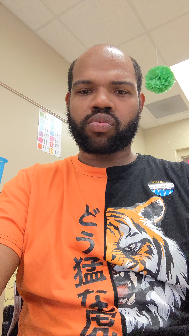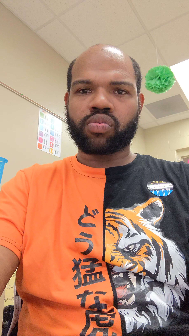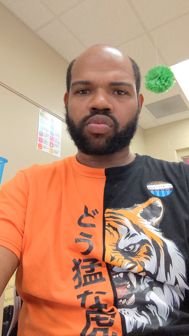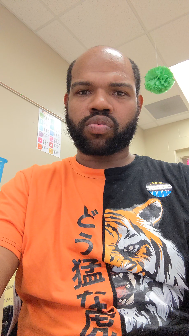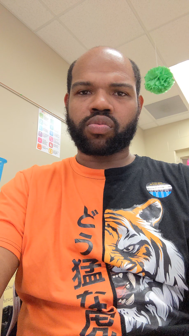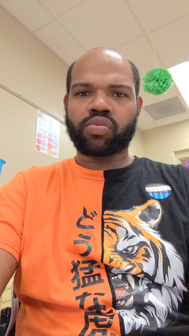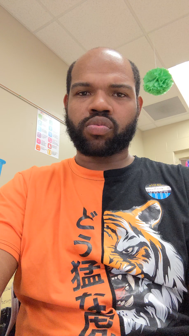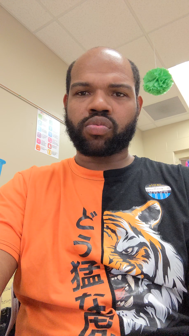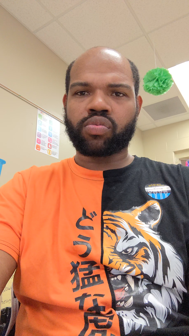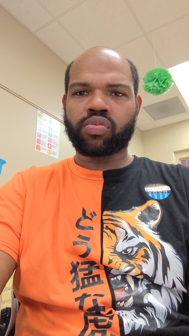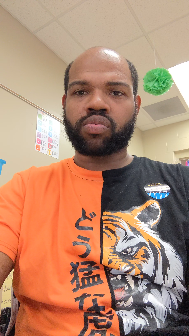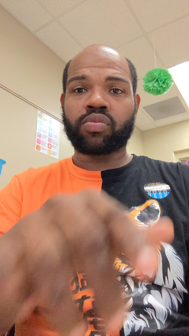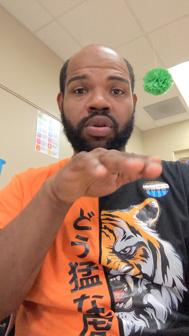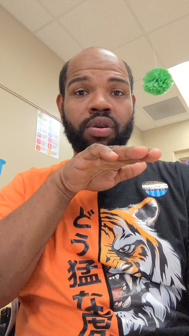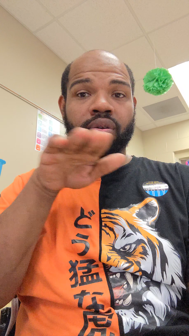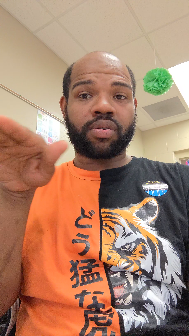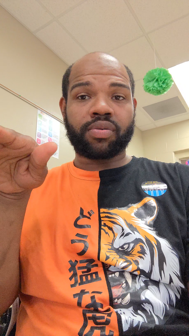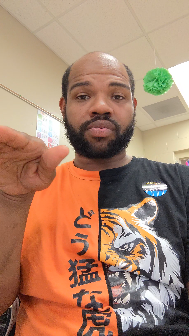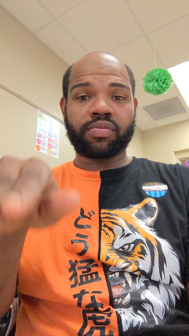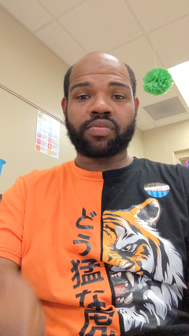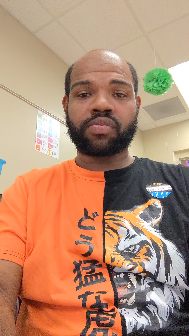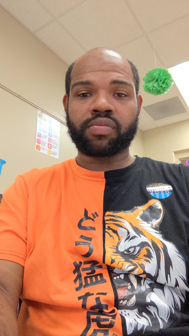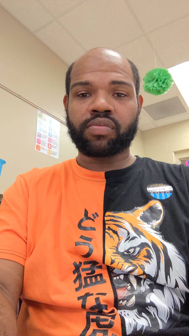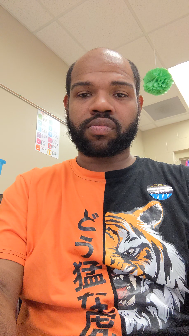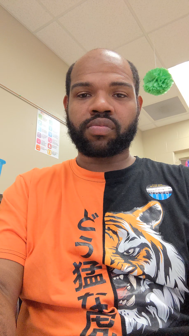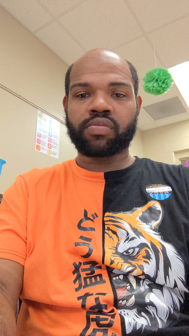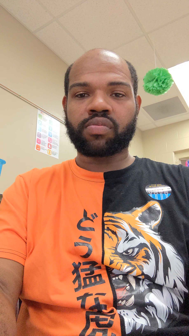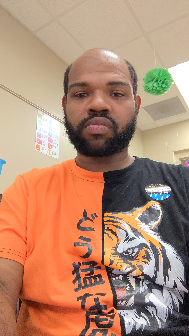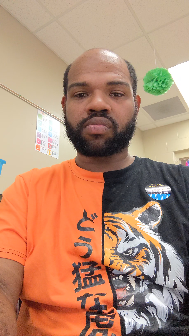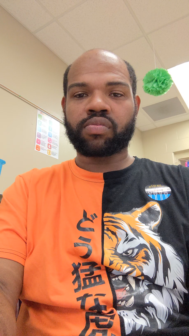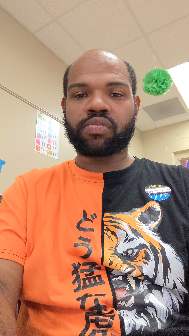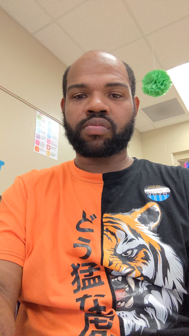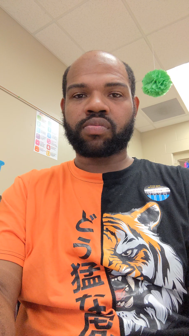nice